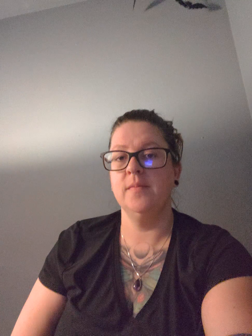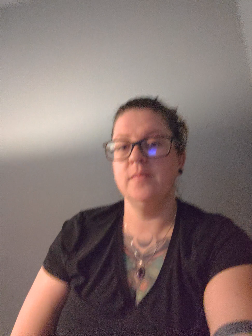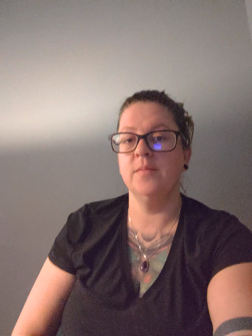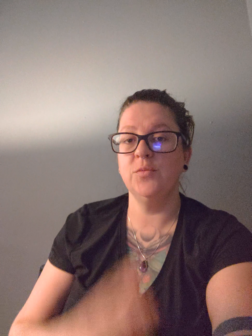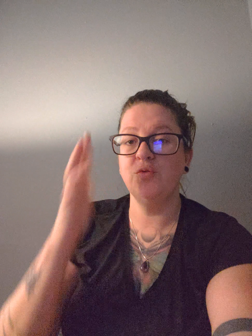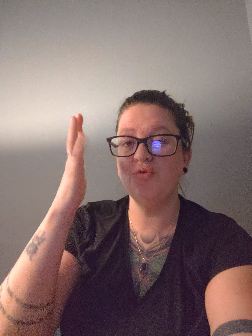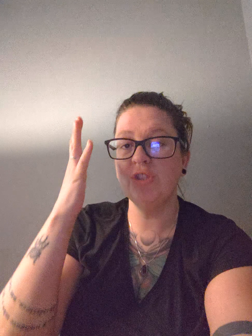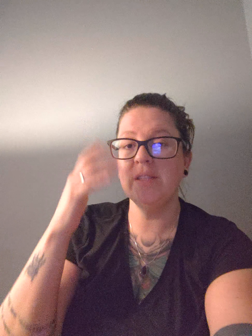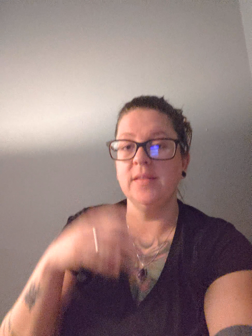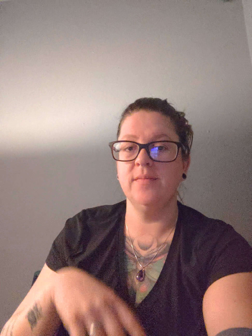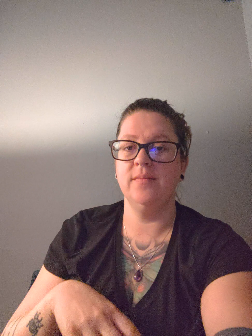tree